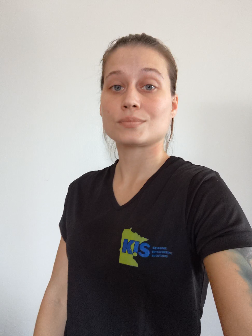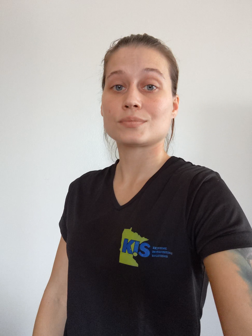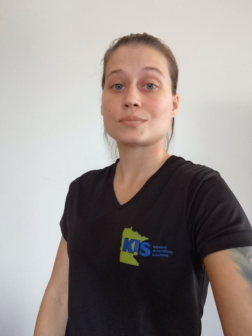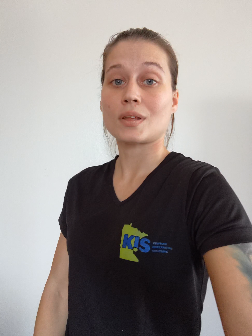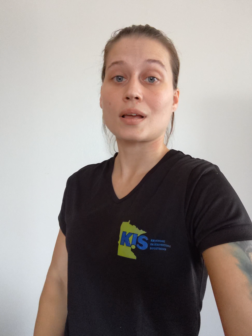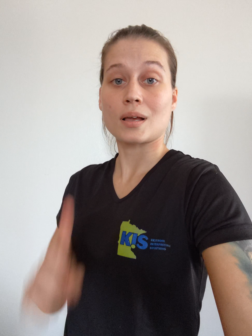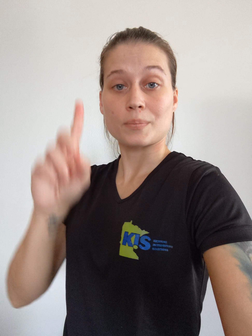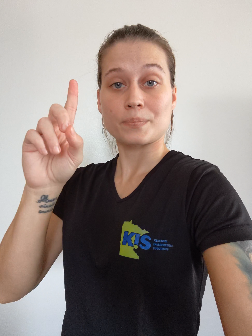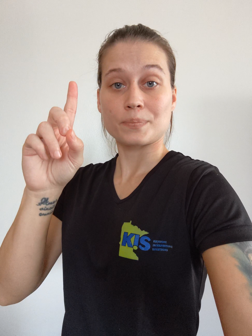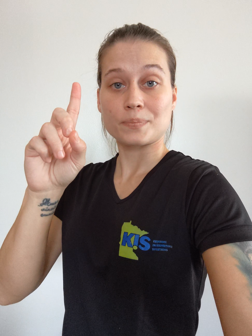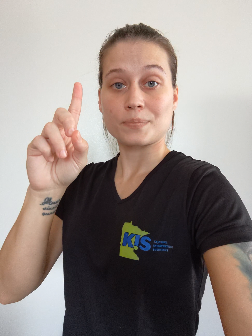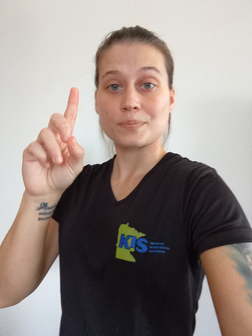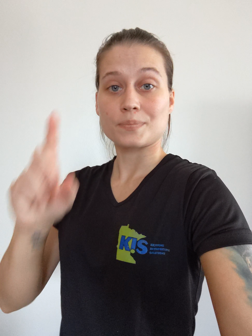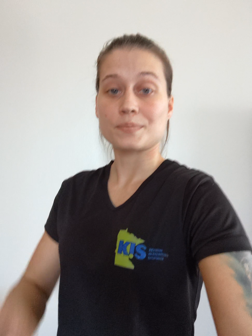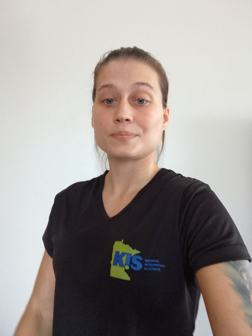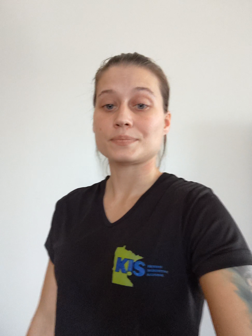up